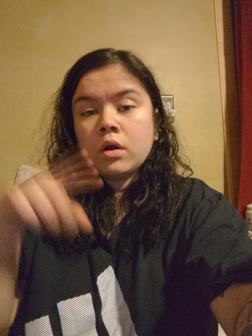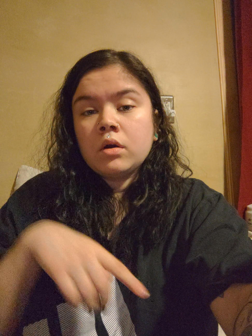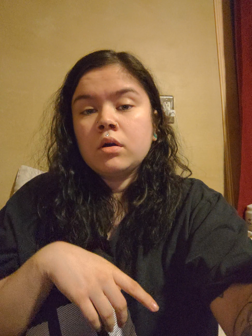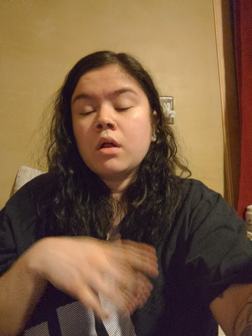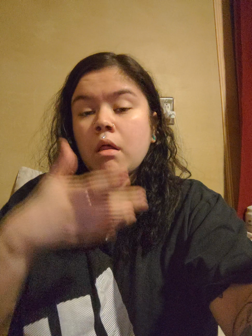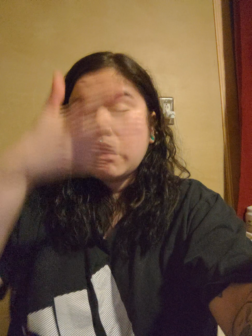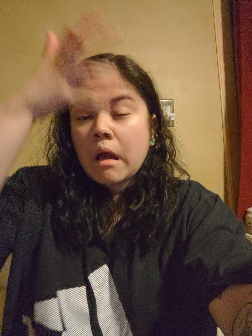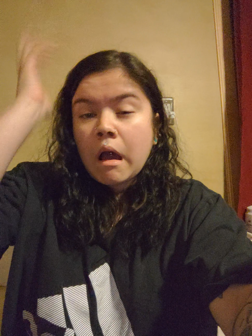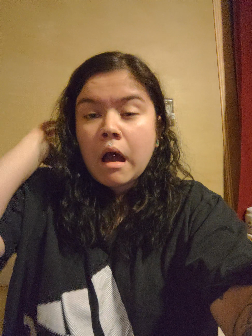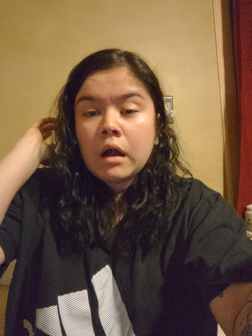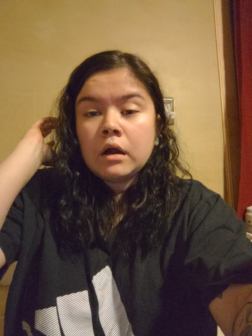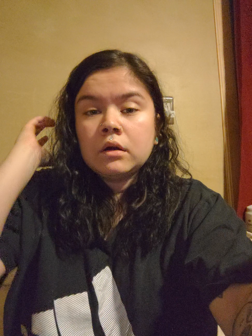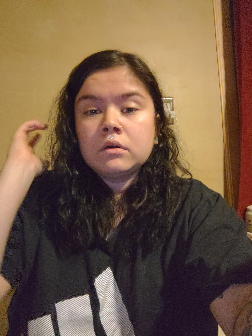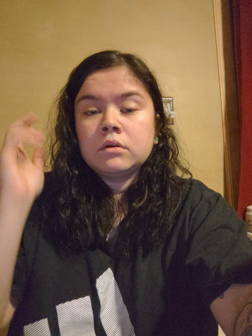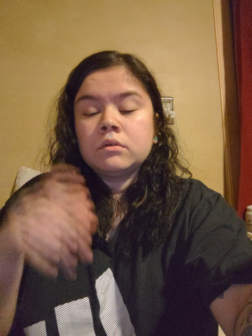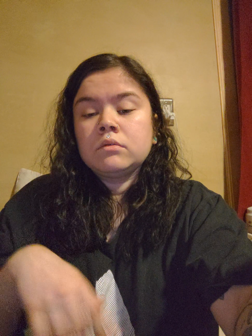lion